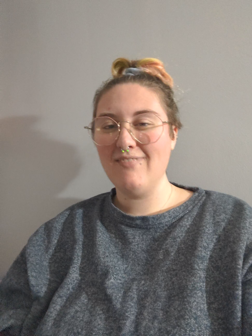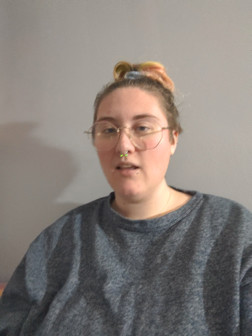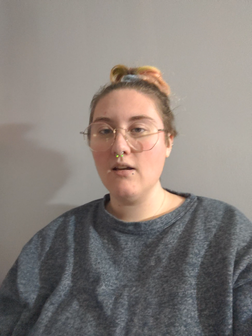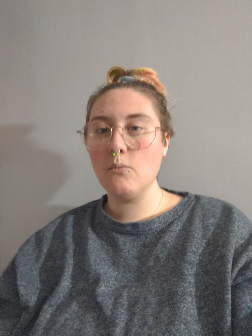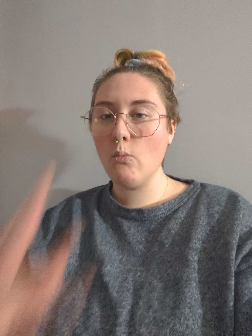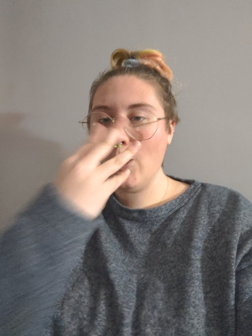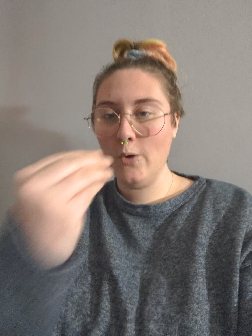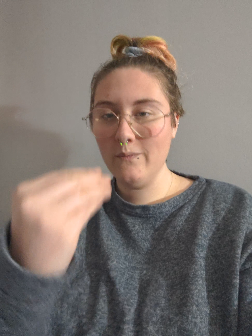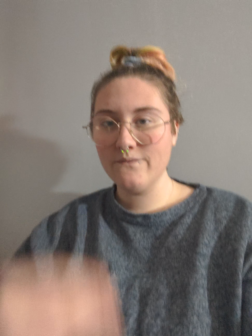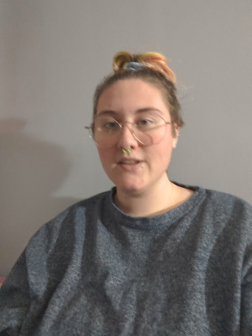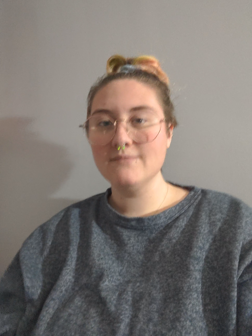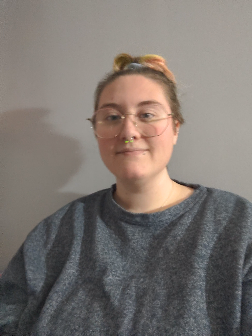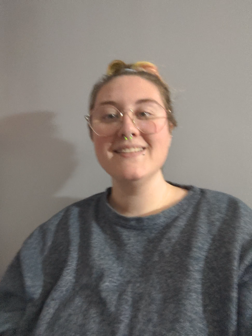wolf